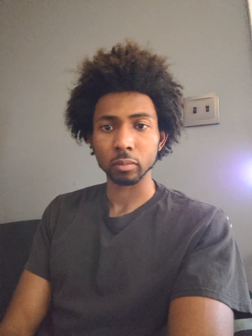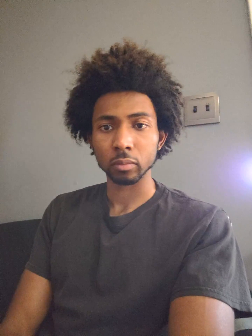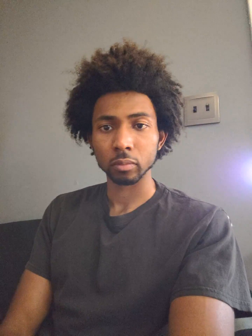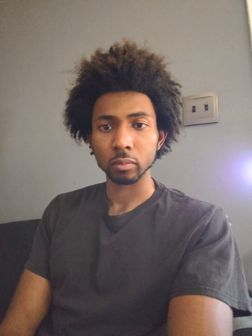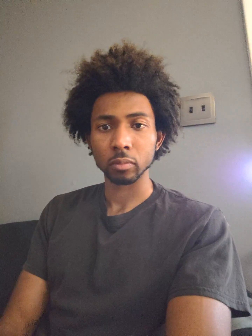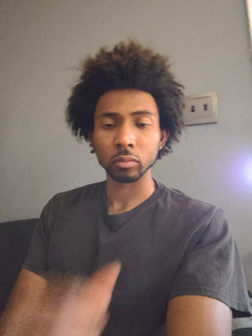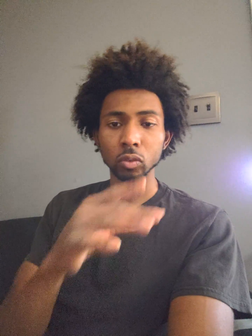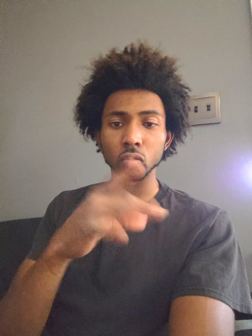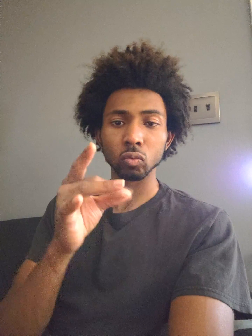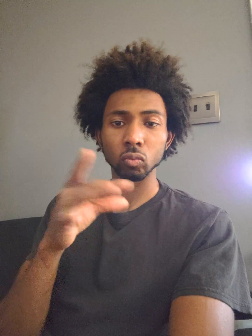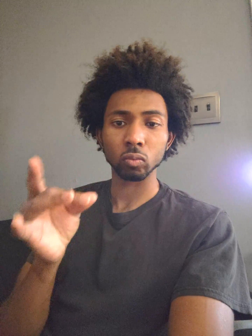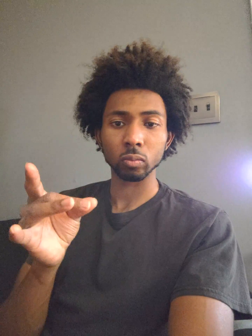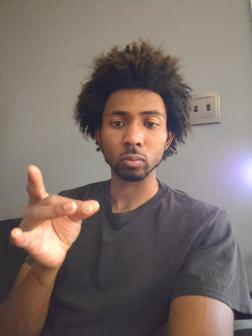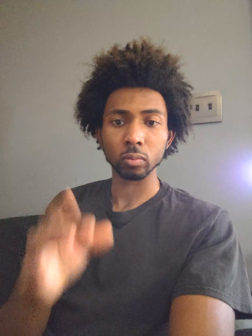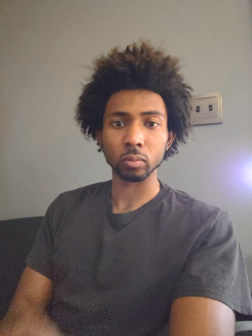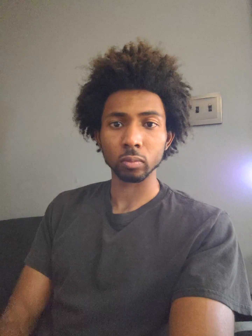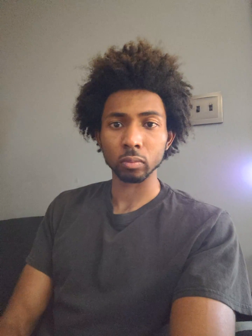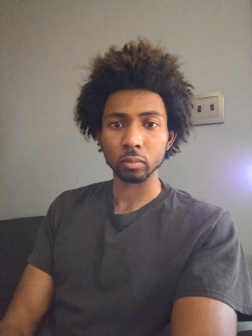choose